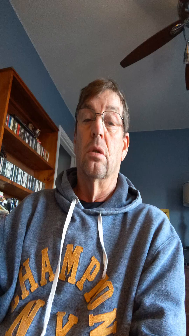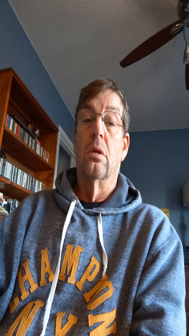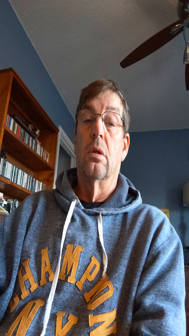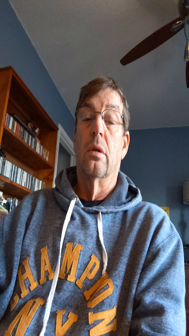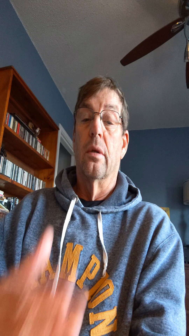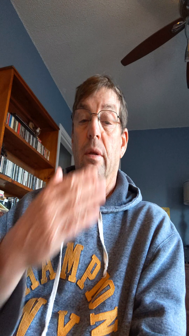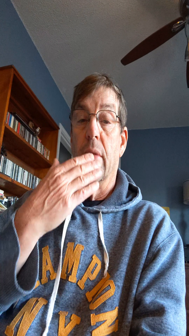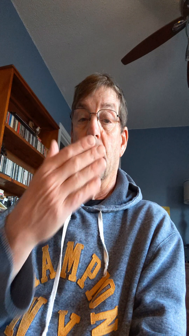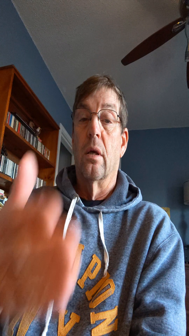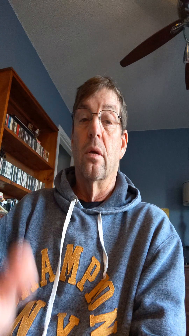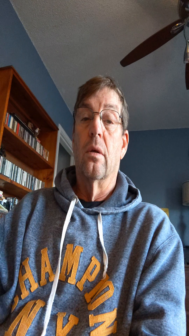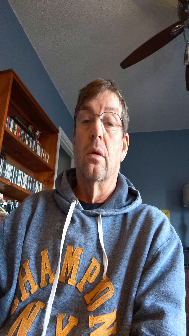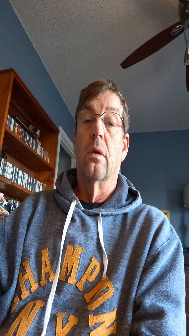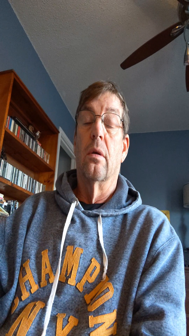thank you